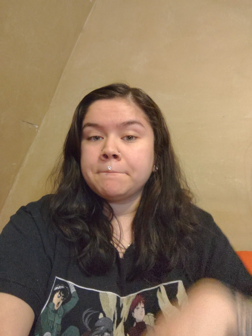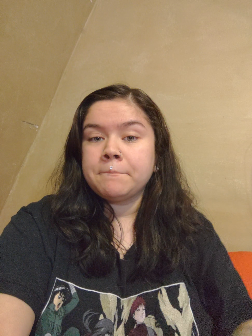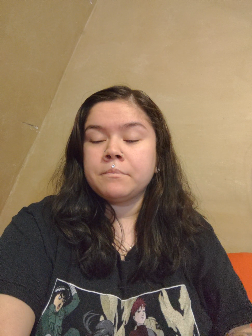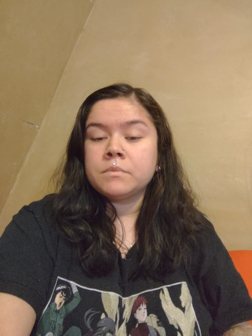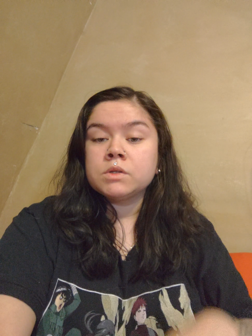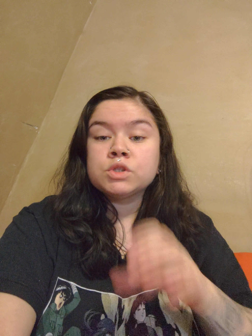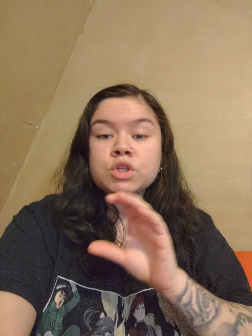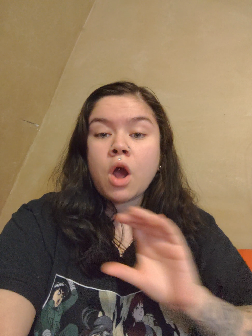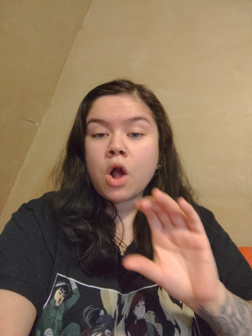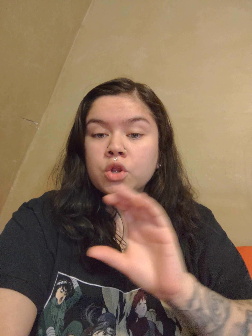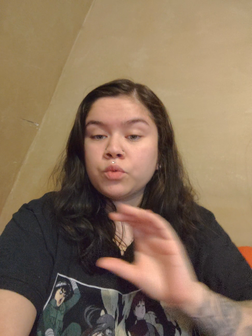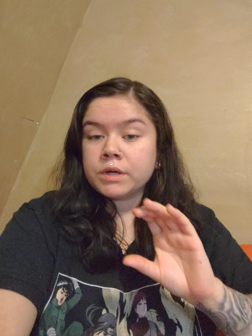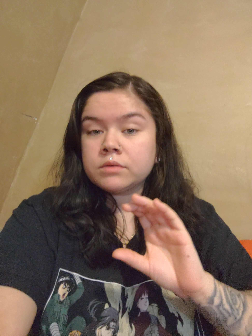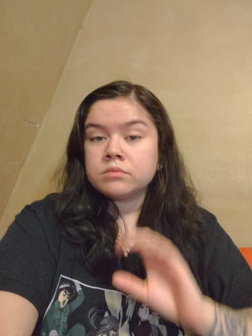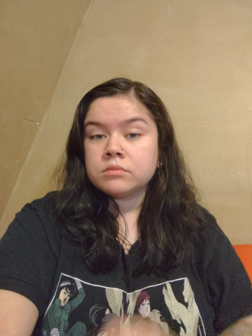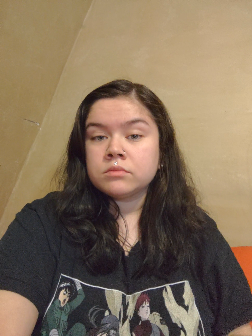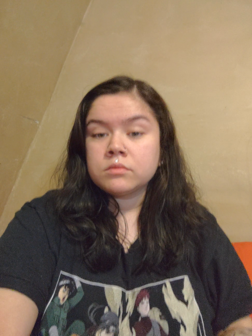chocolate